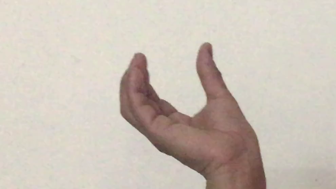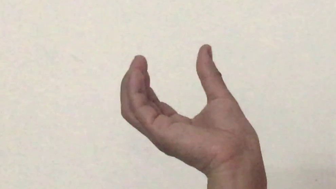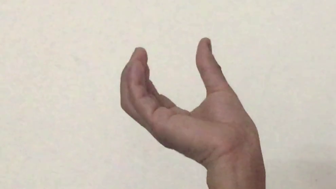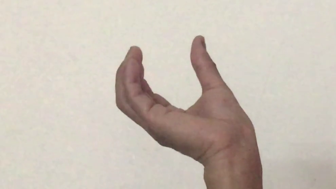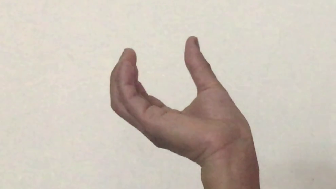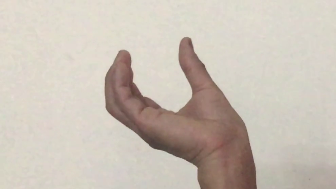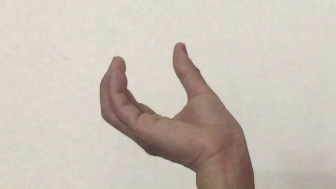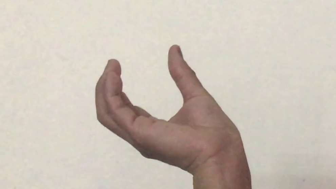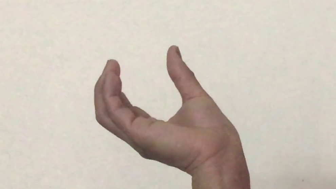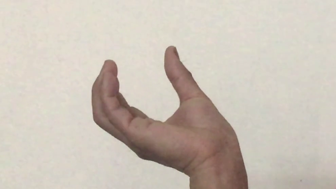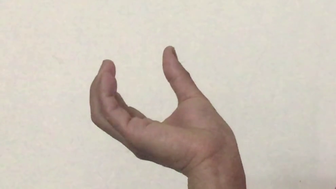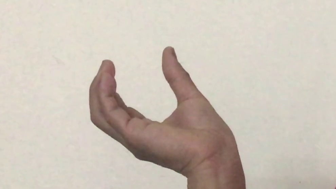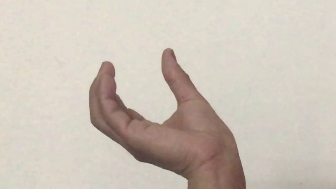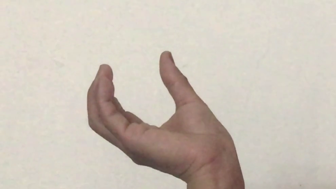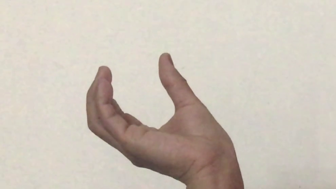य